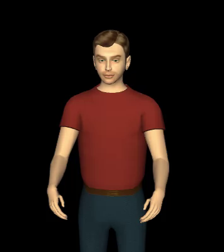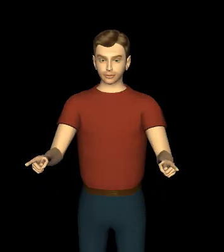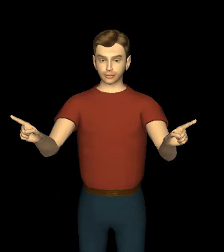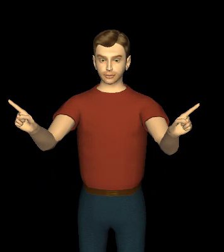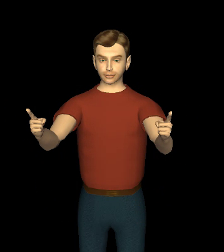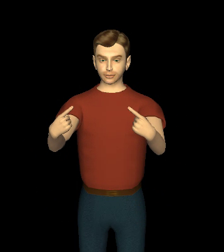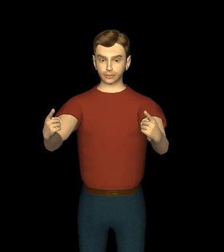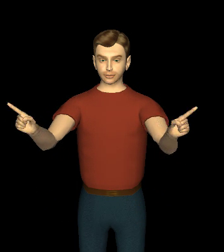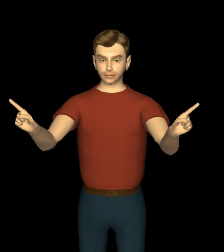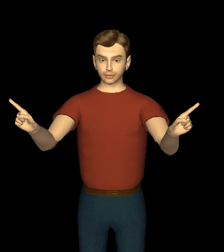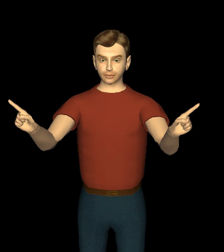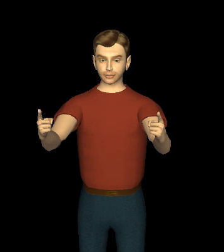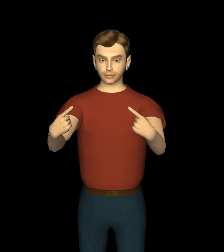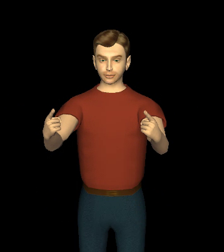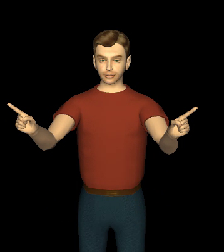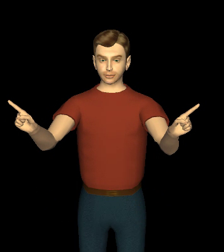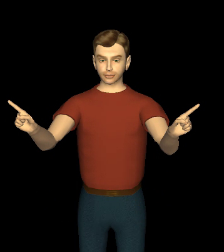موسيقى